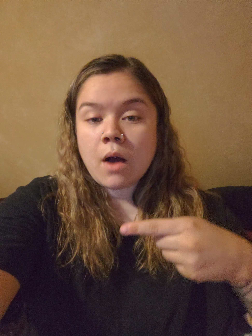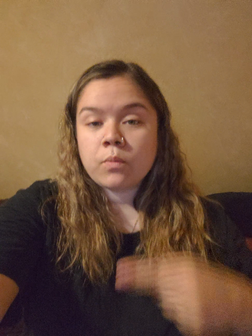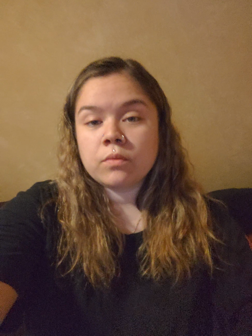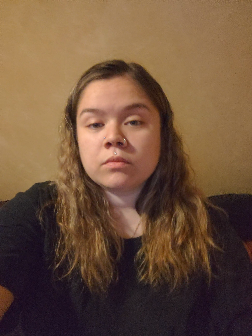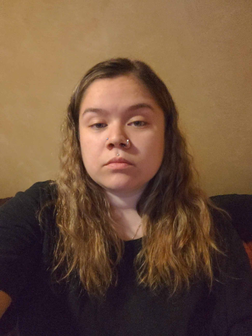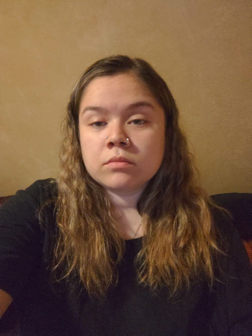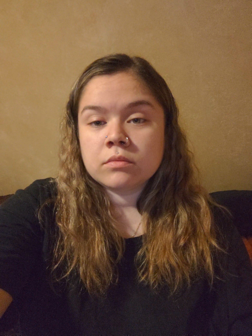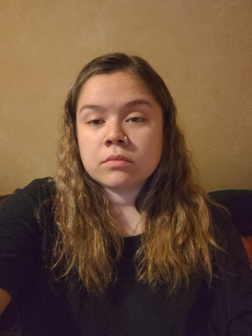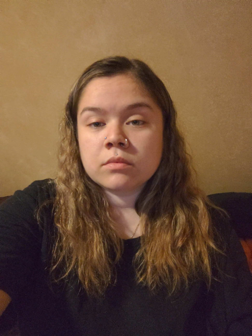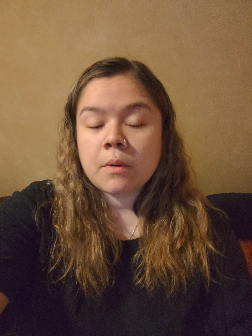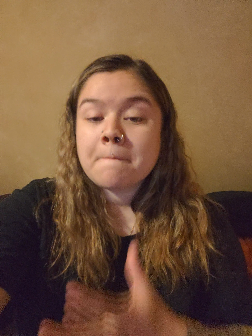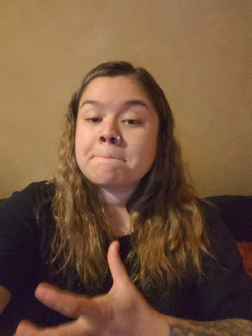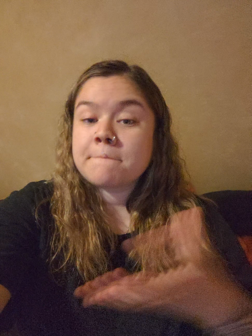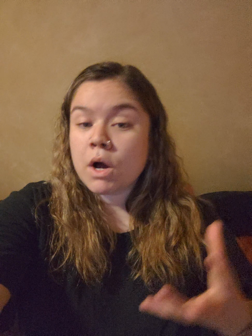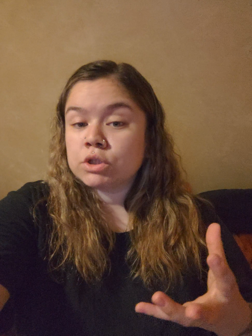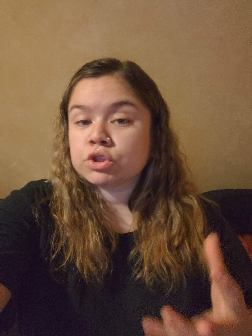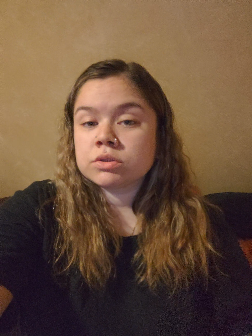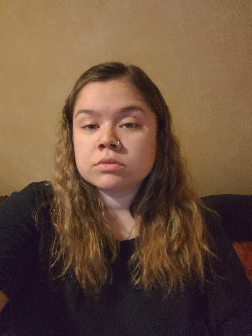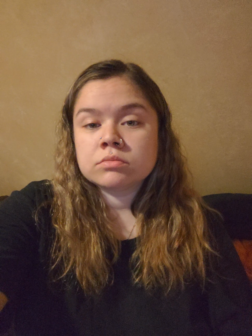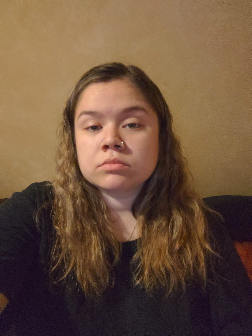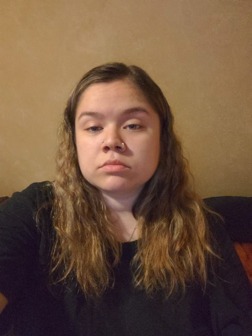much